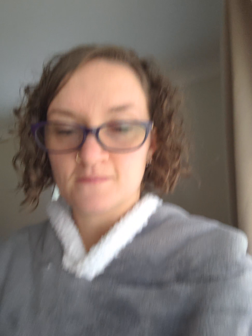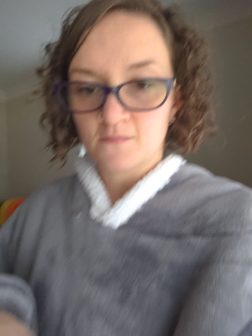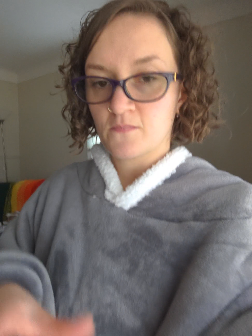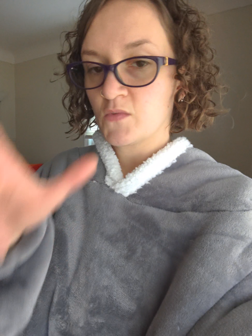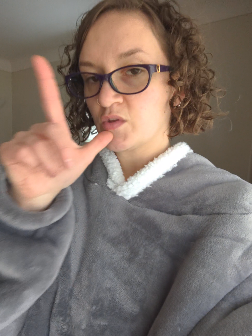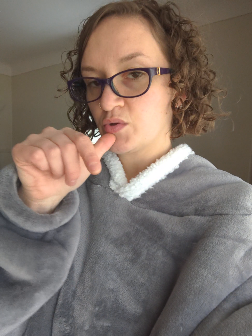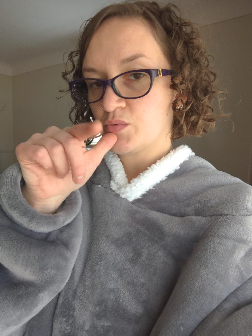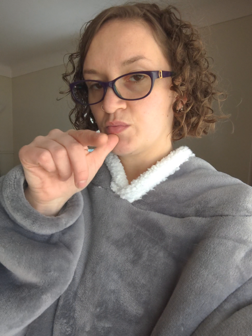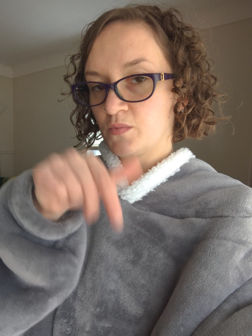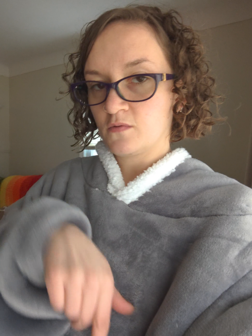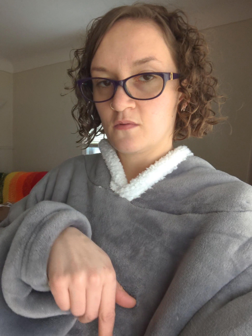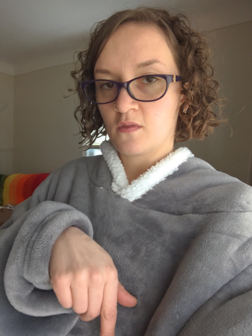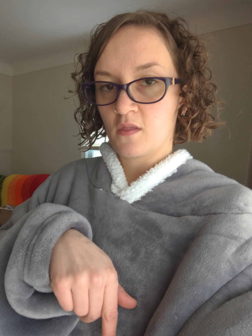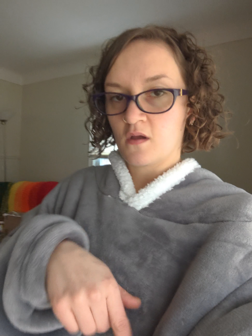who